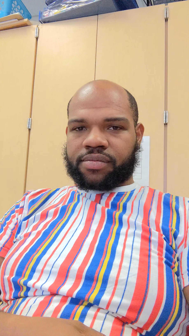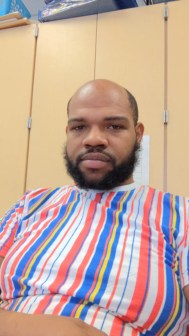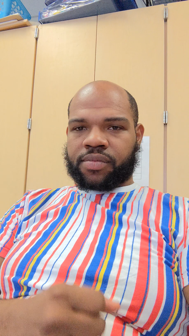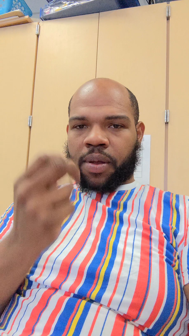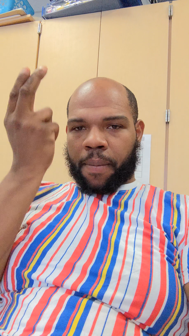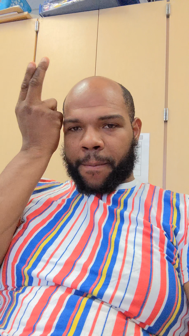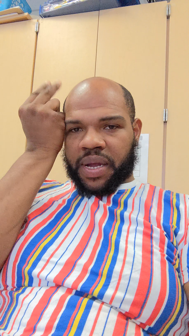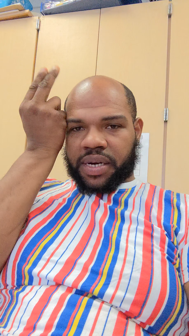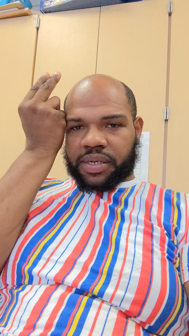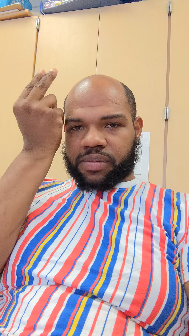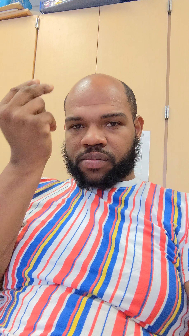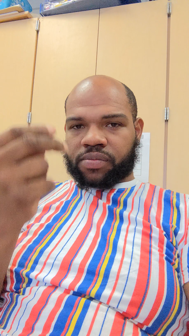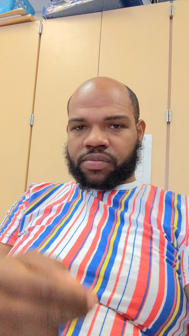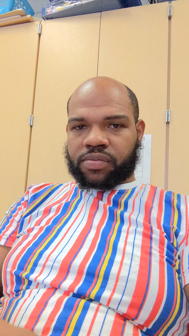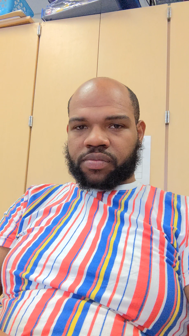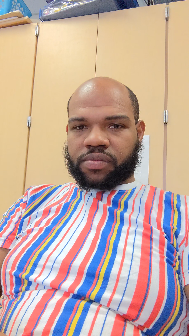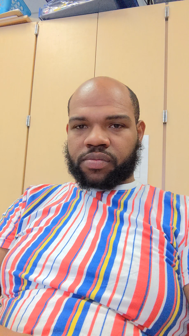bunny